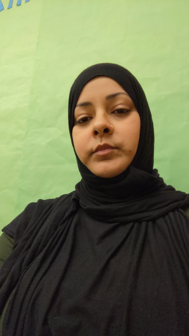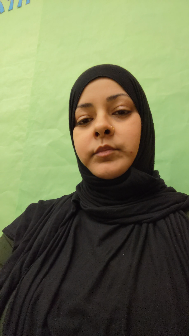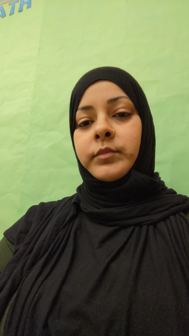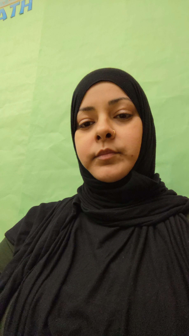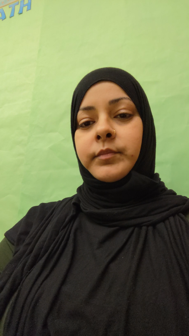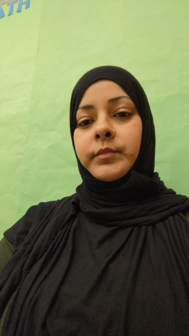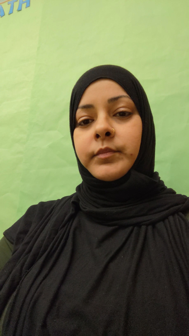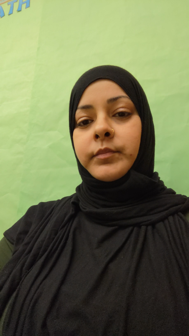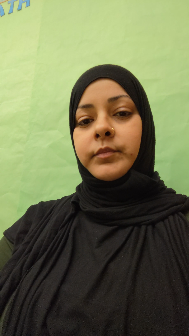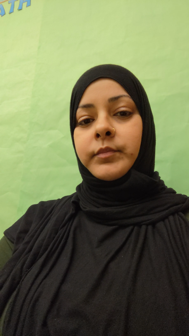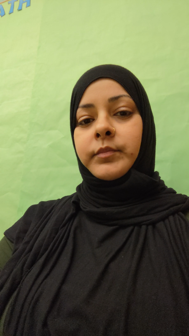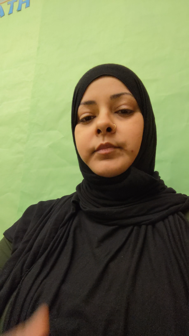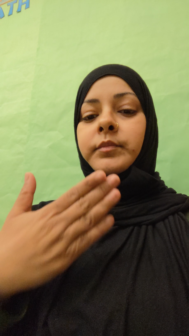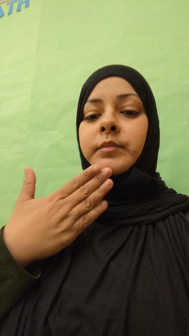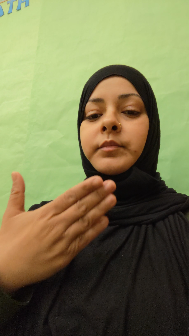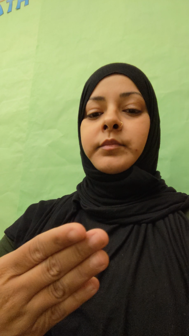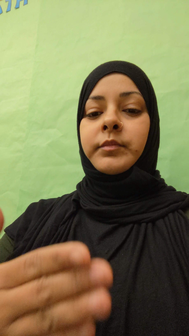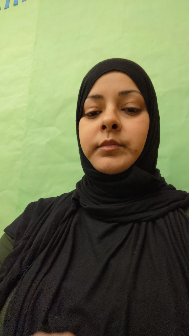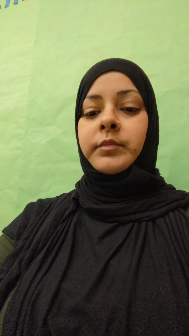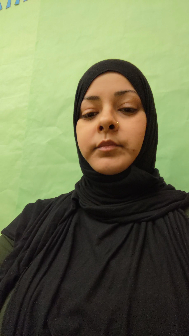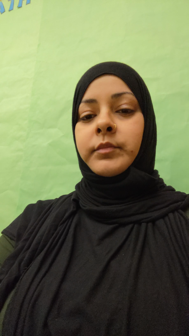good